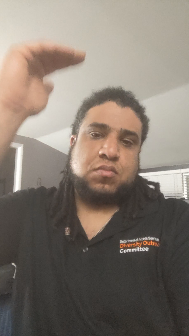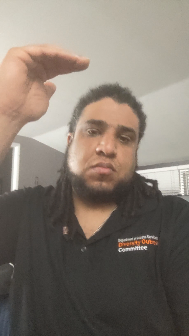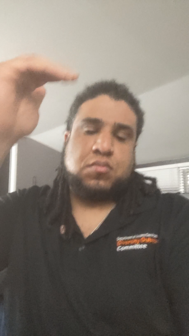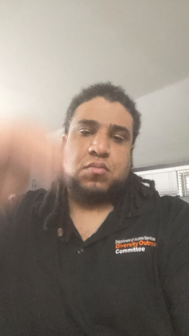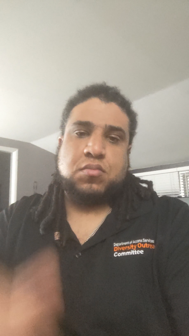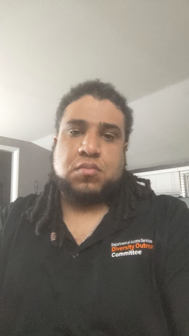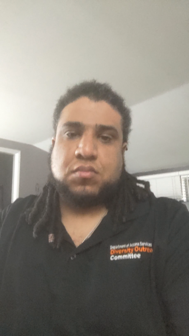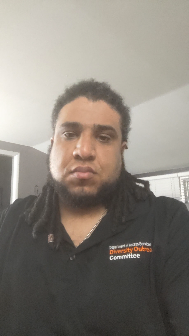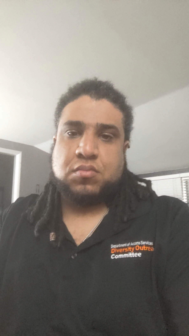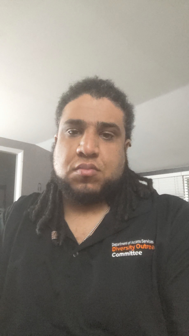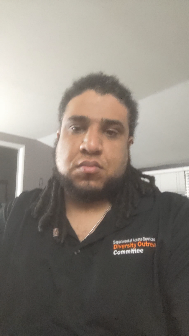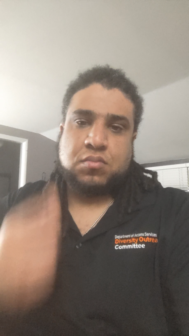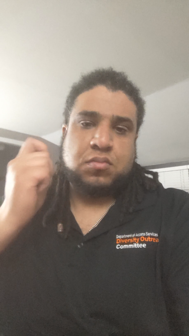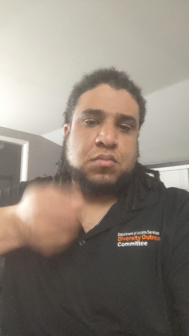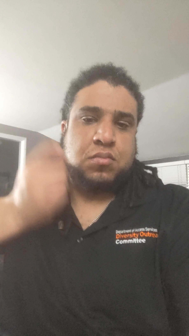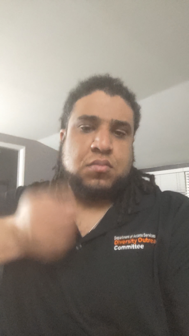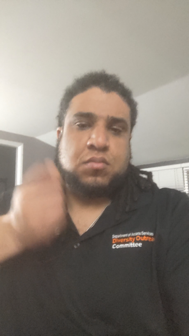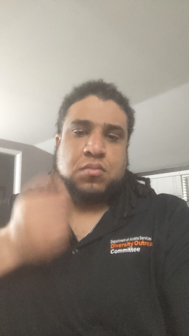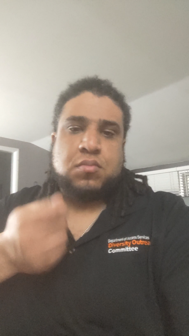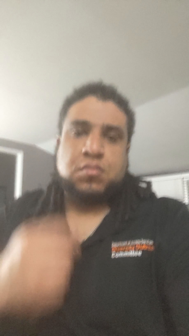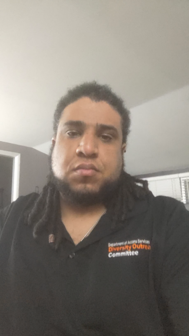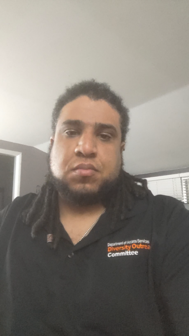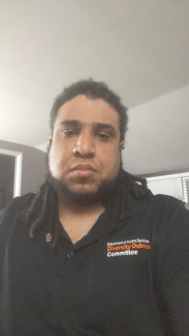hammer